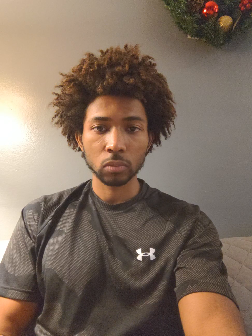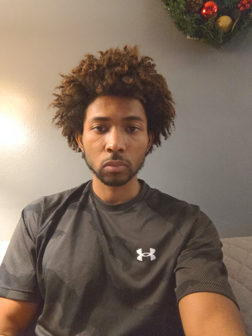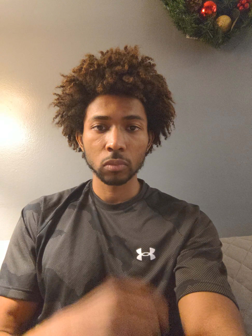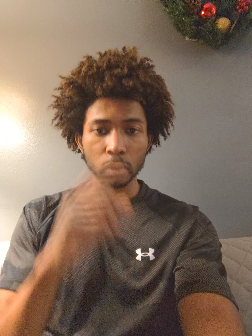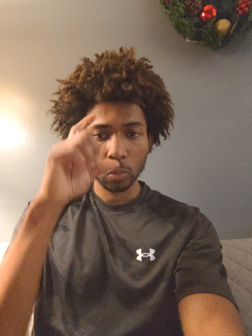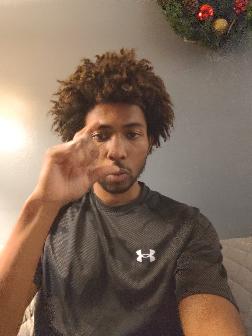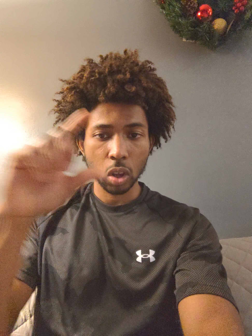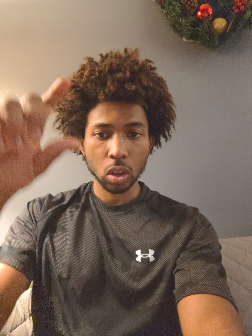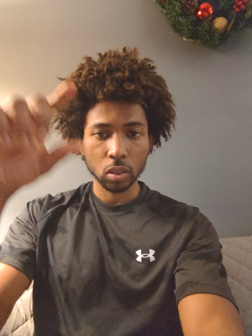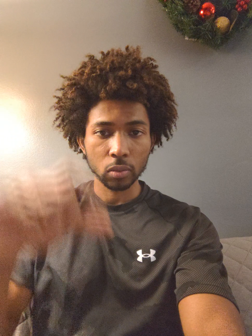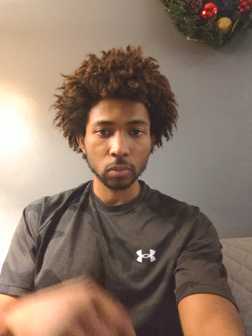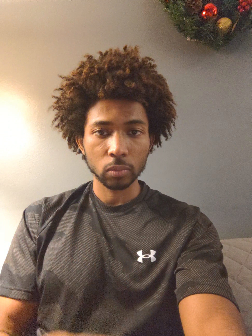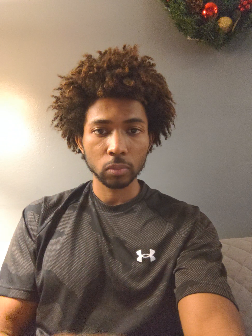moon